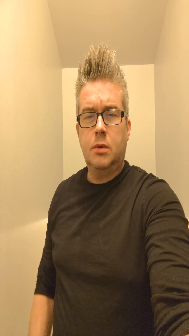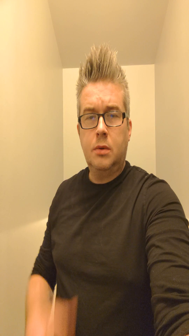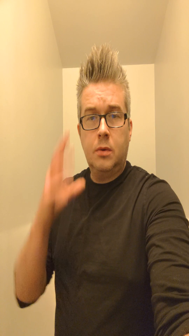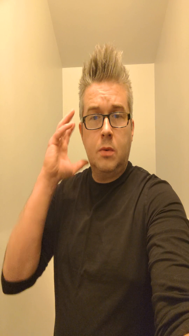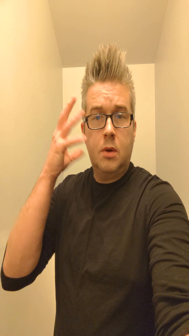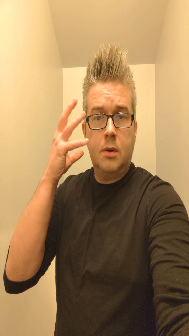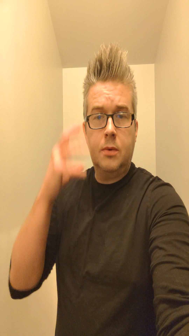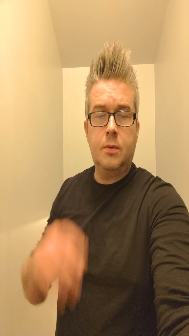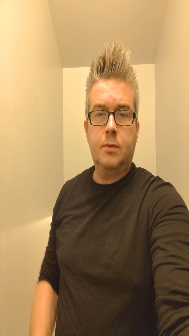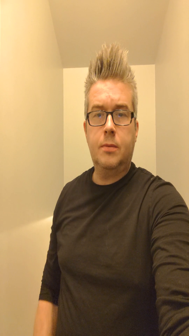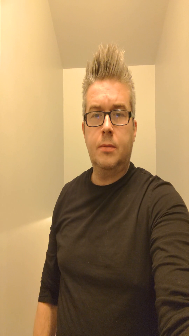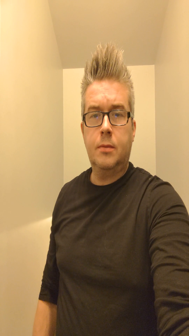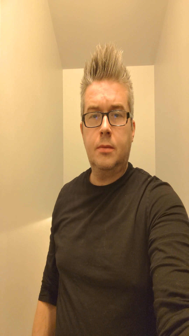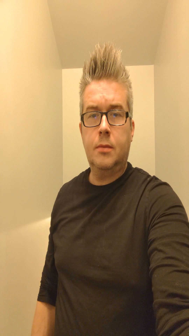radio